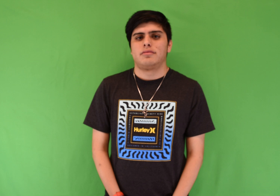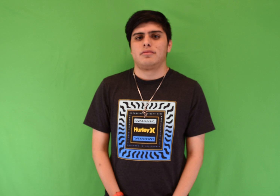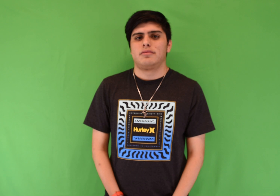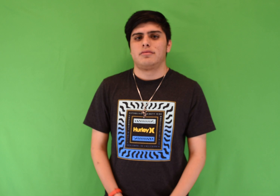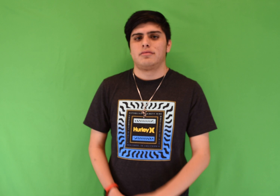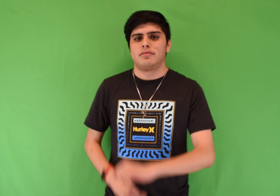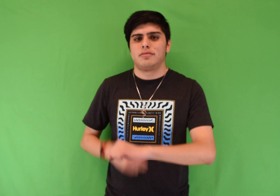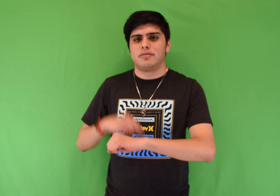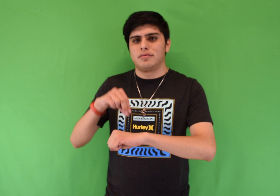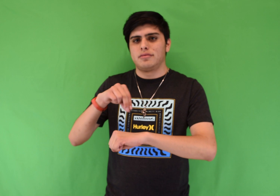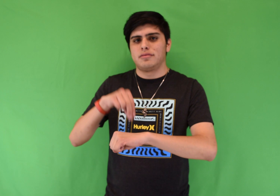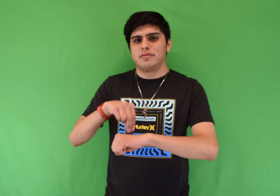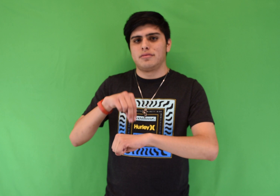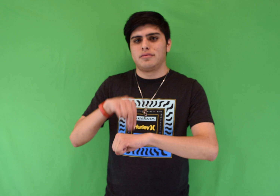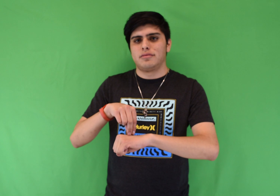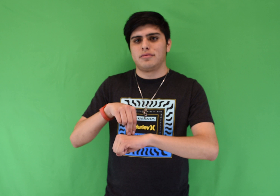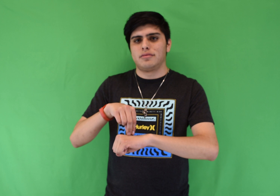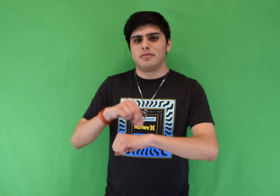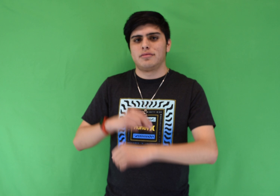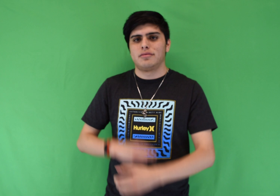doctor